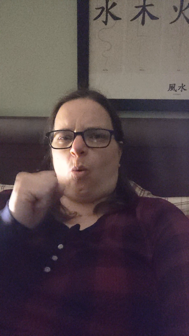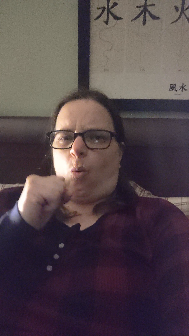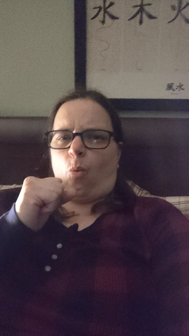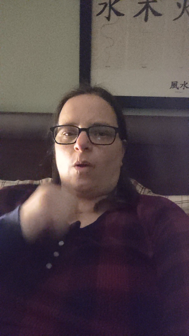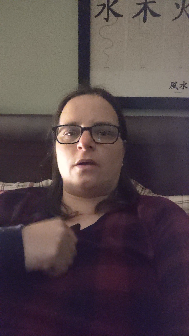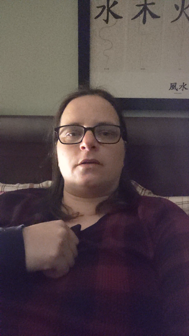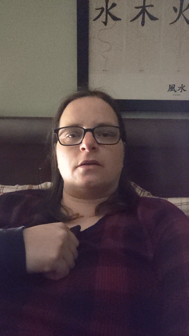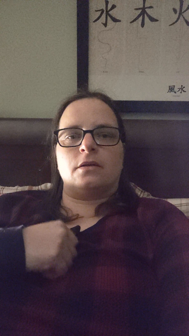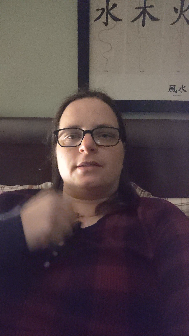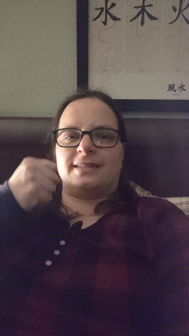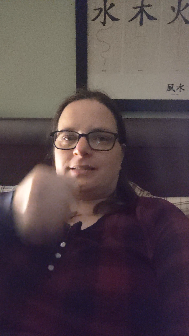hit